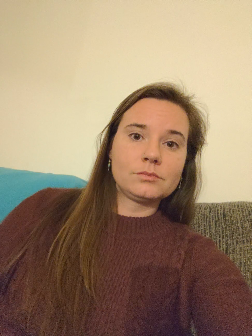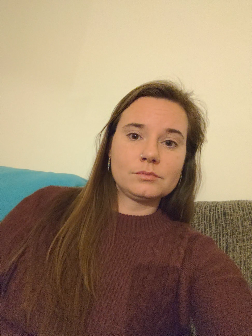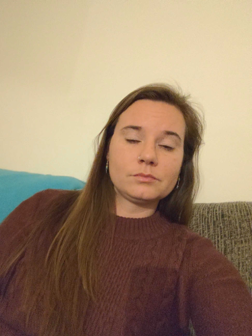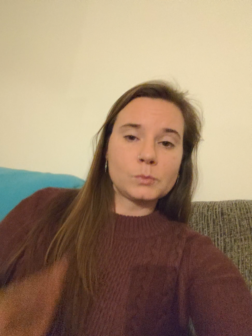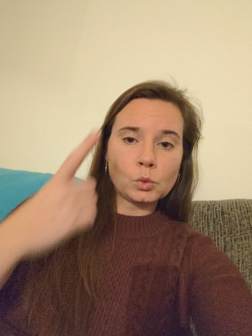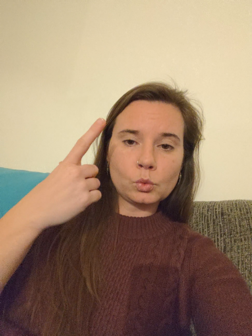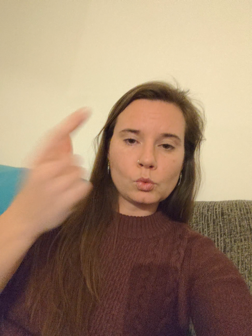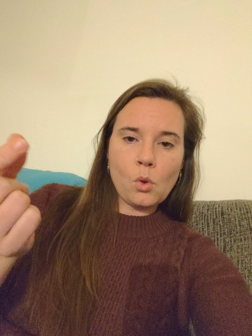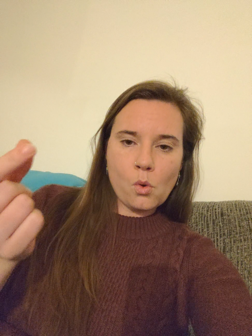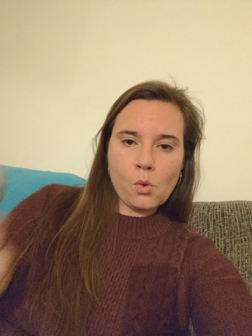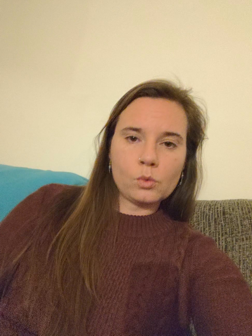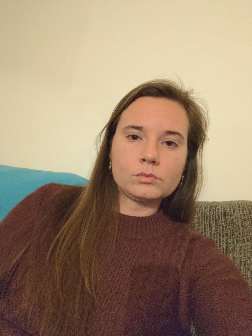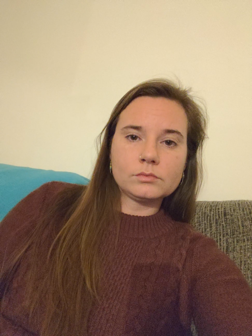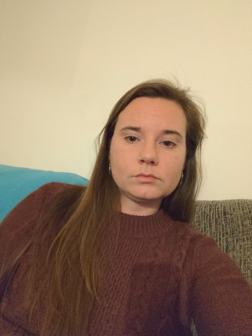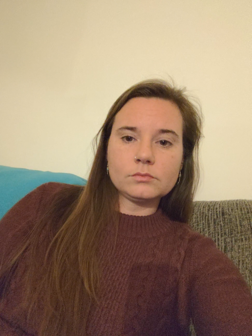go